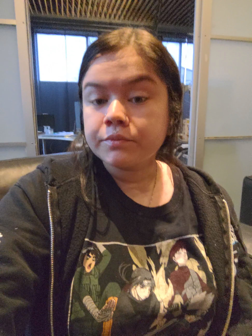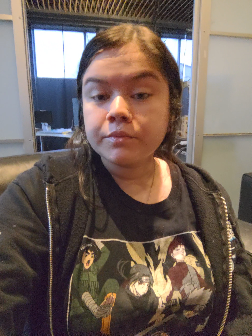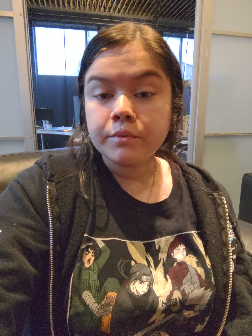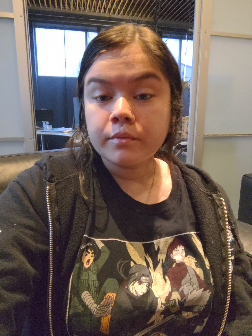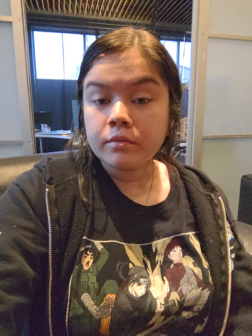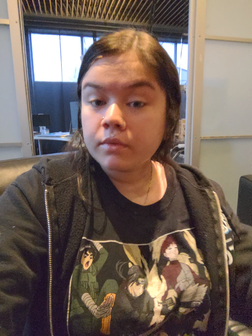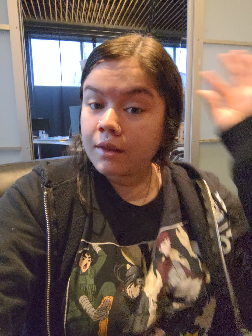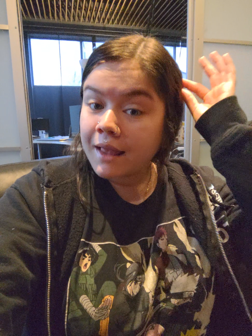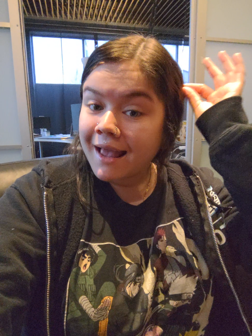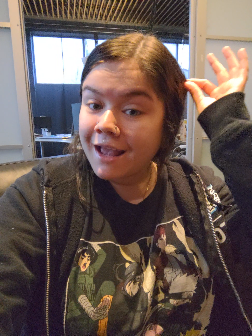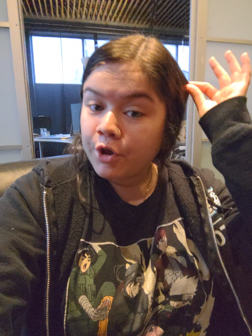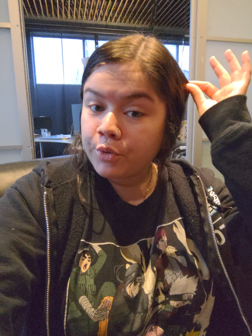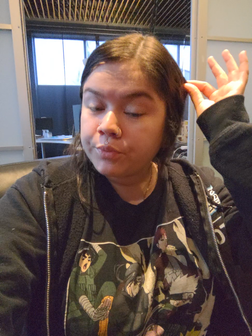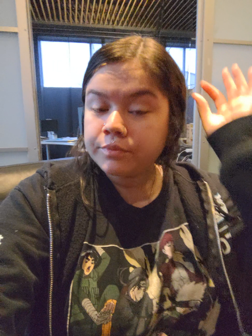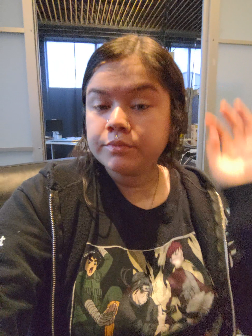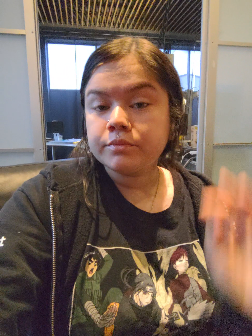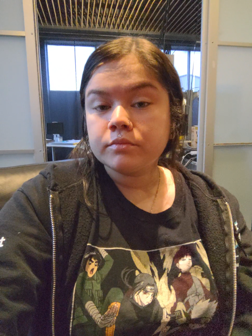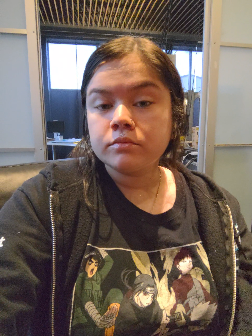hair